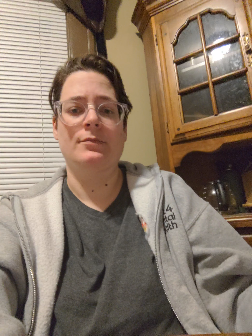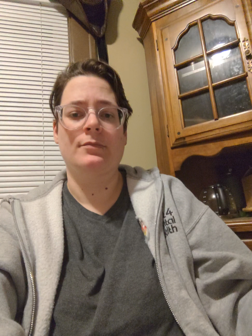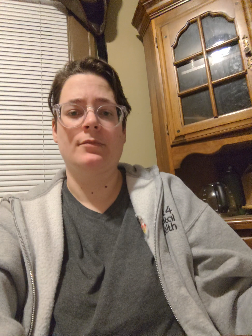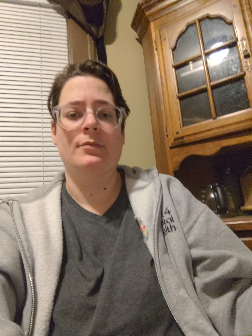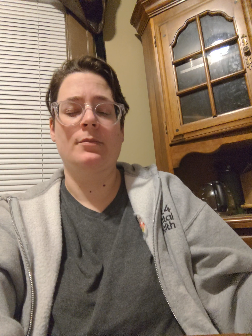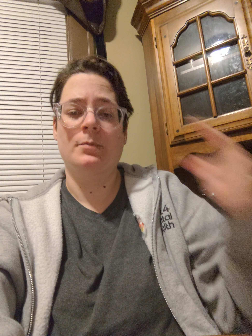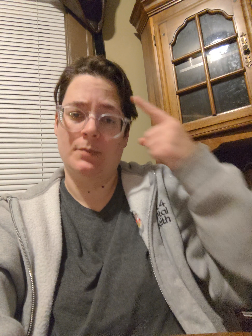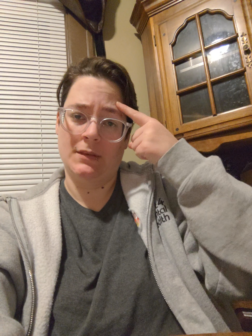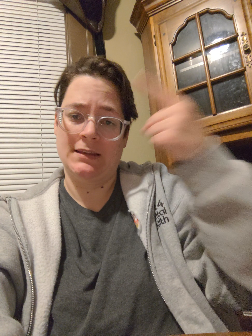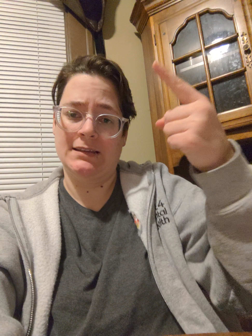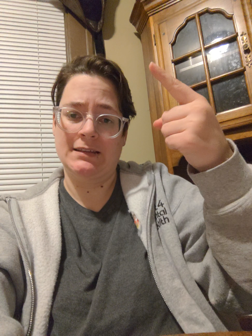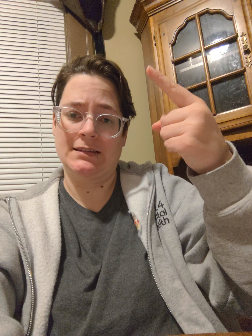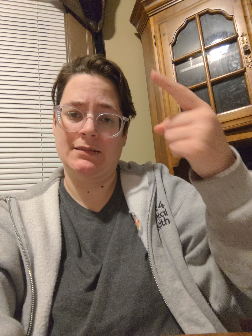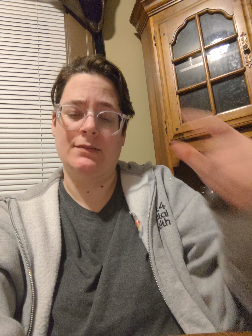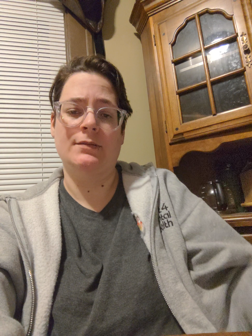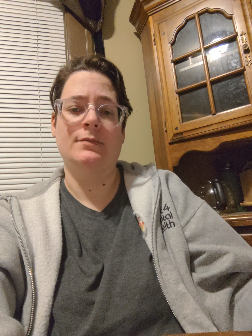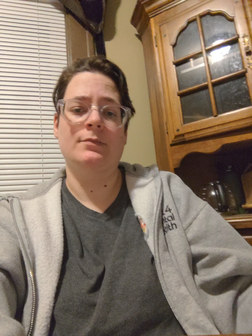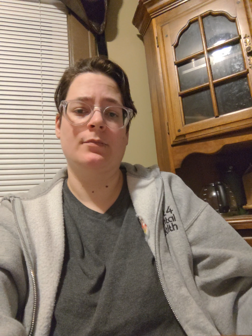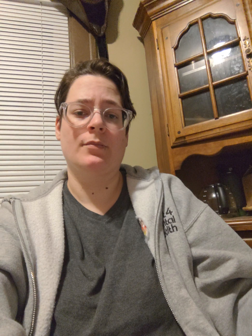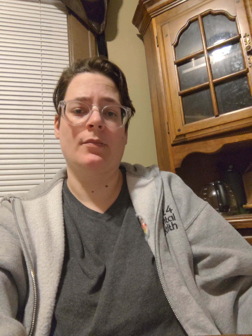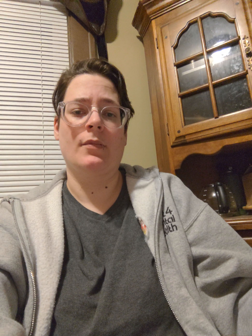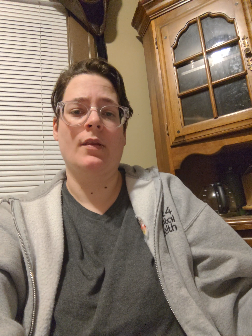penny